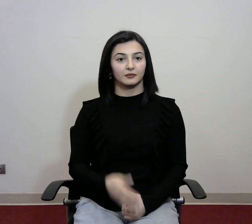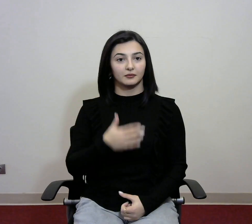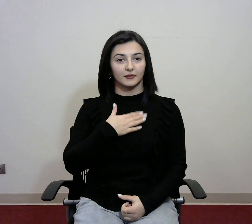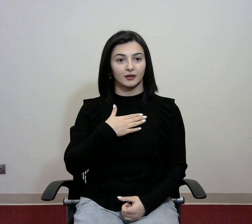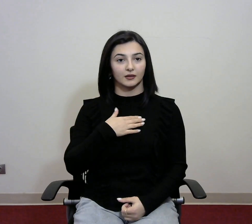mən